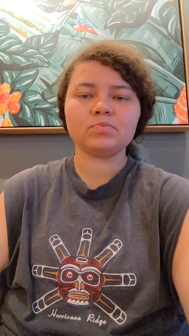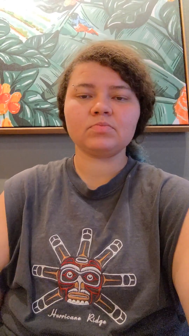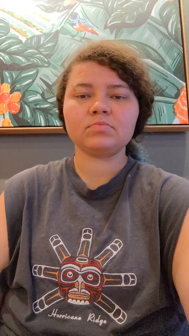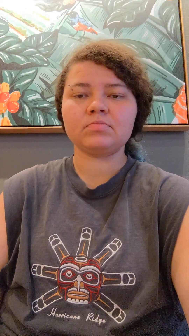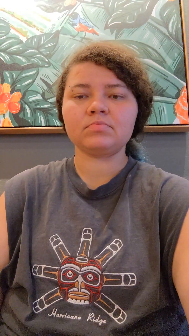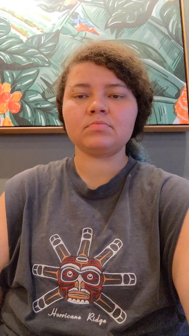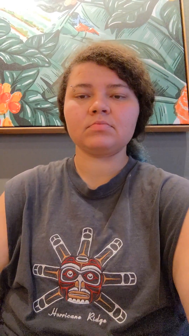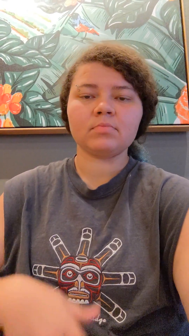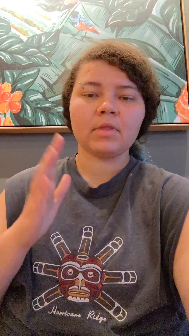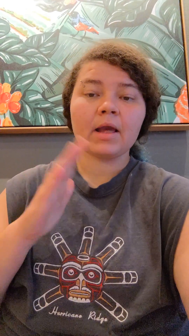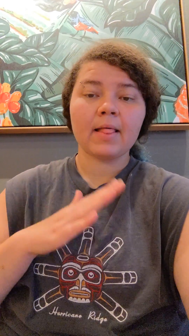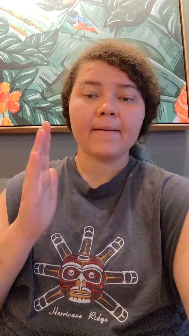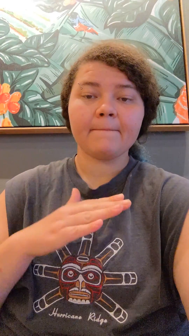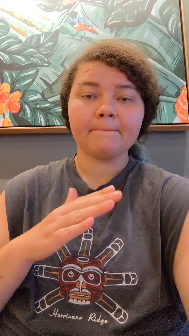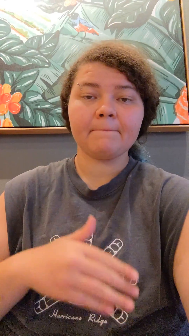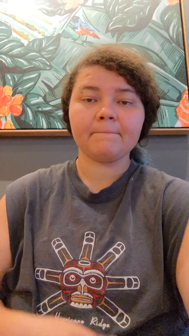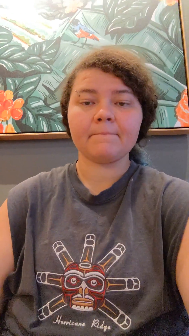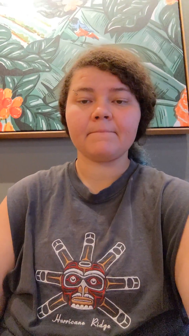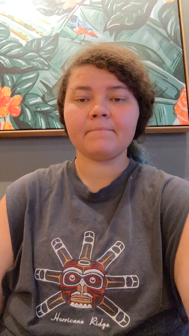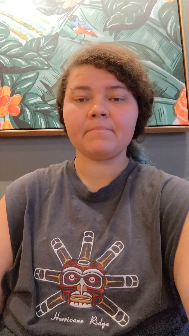clap